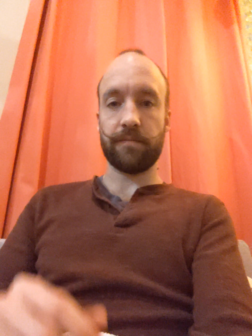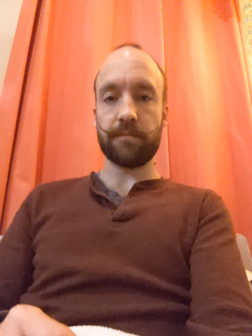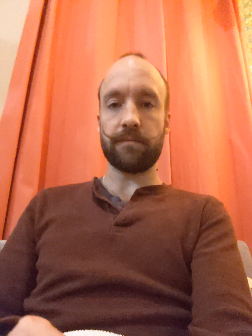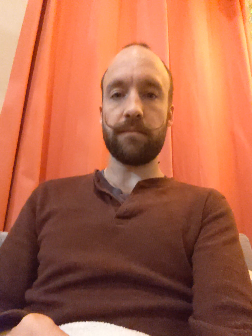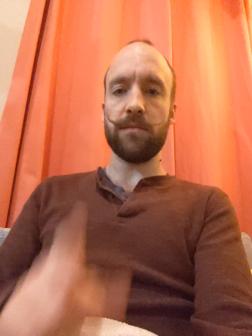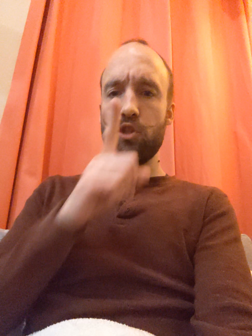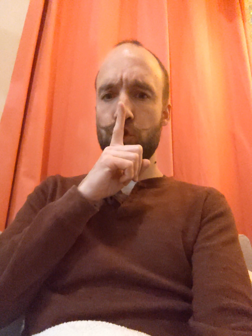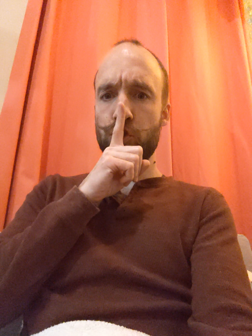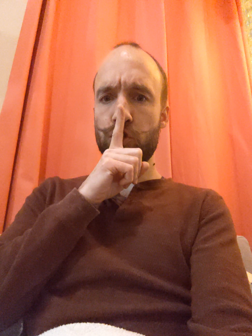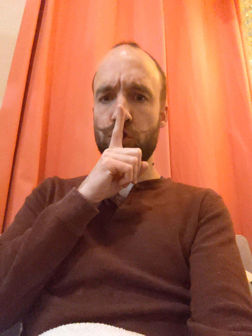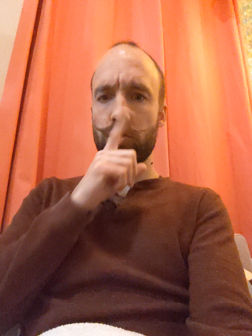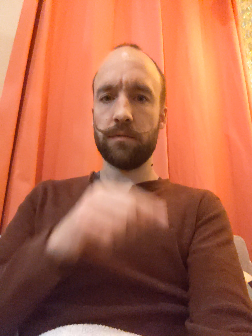shhh